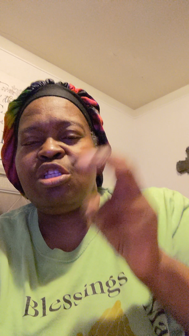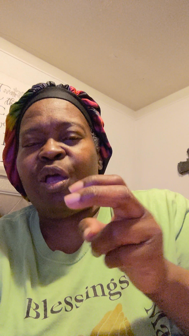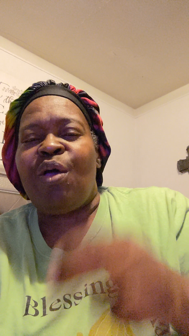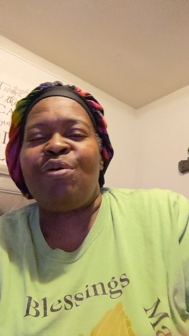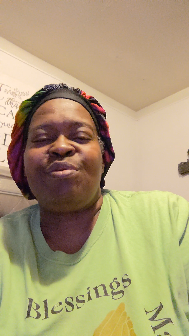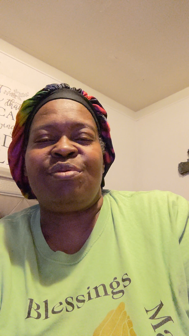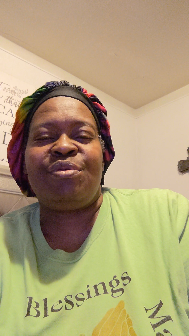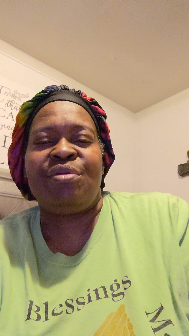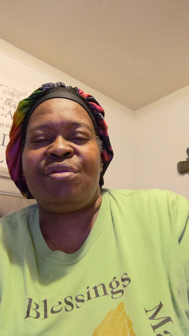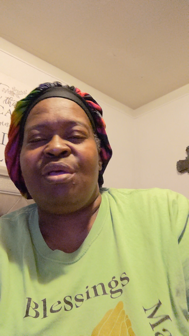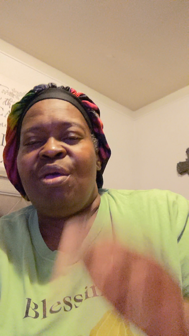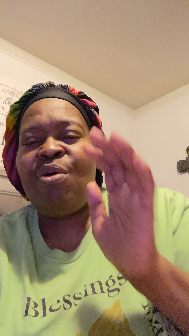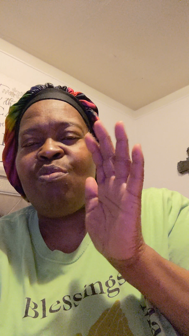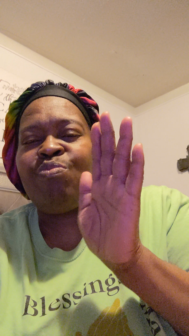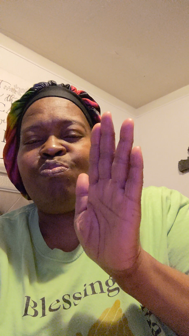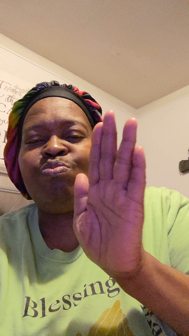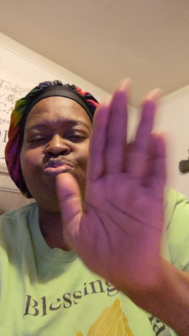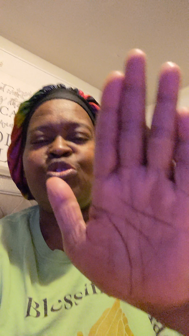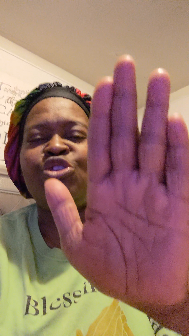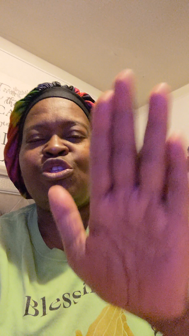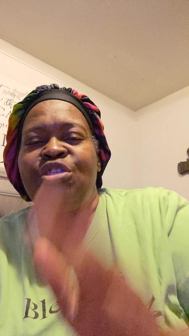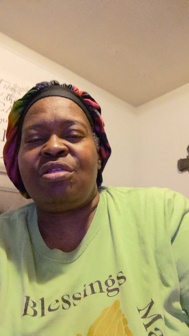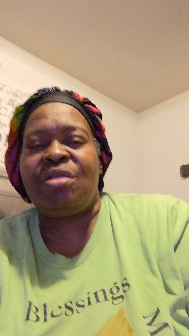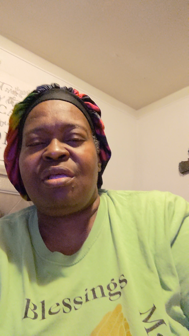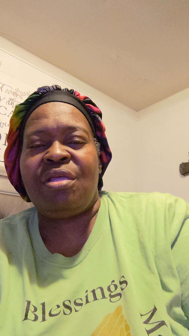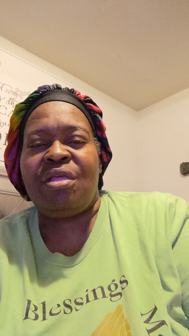push